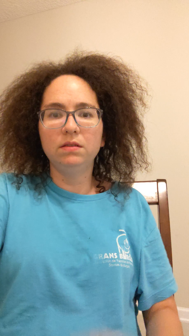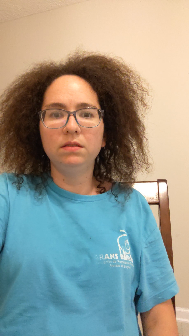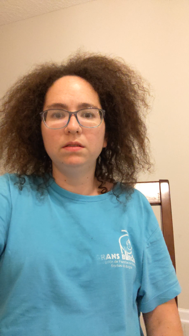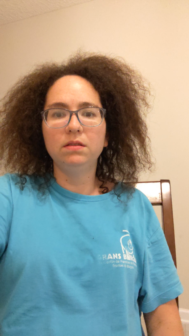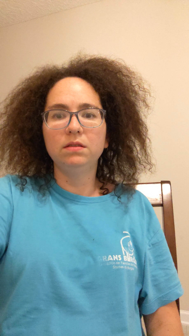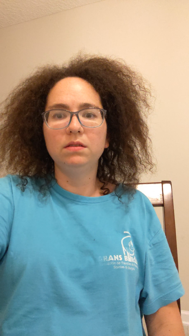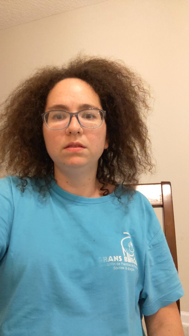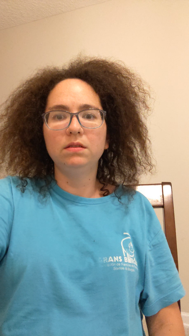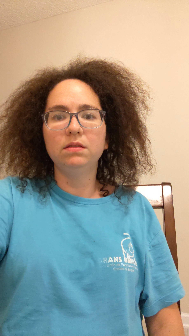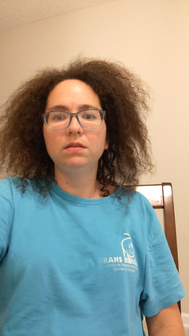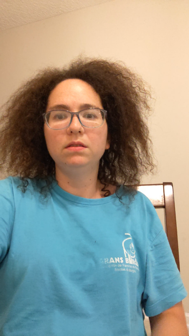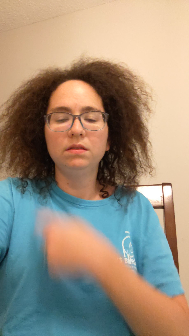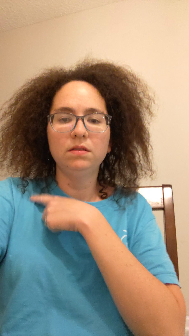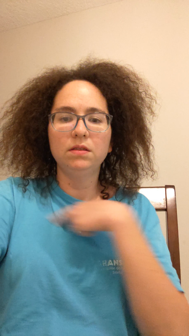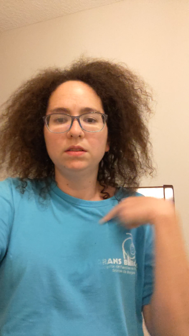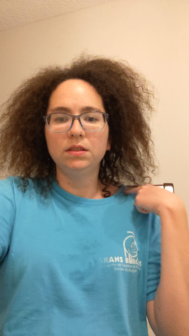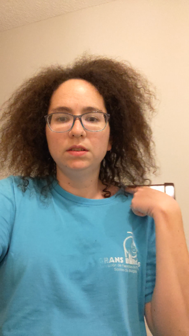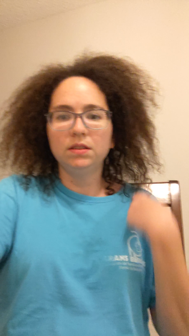necklace